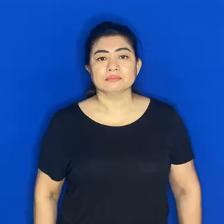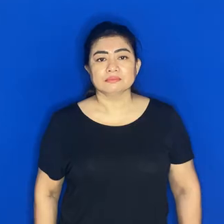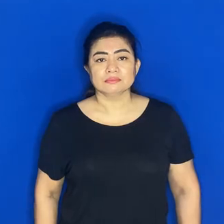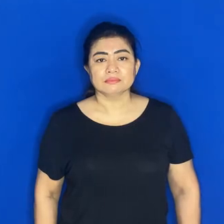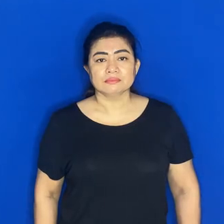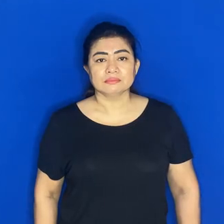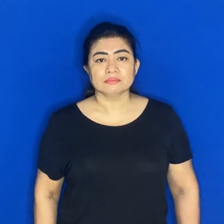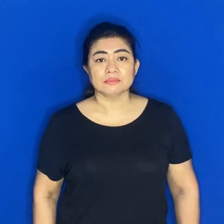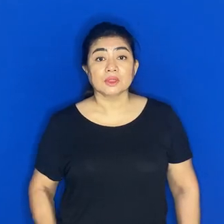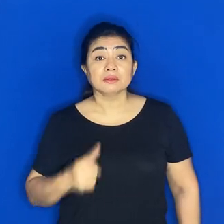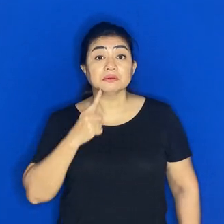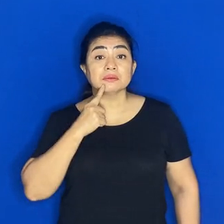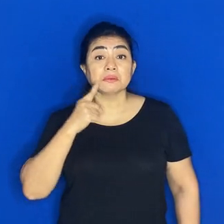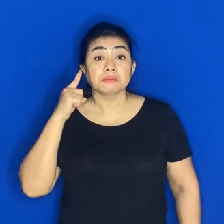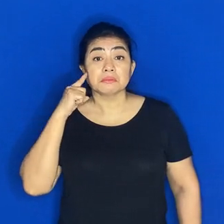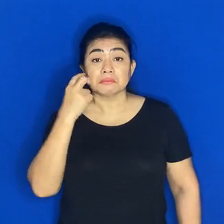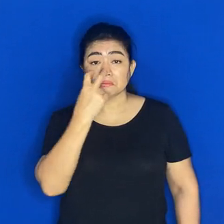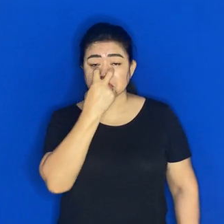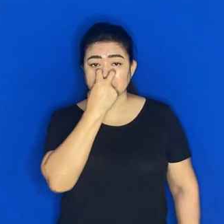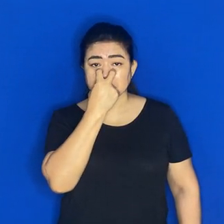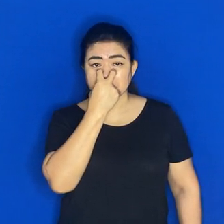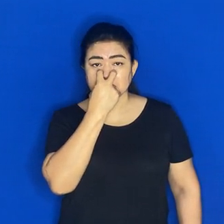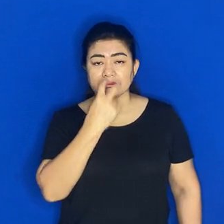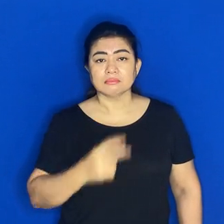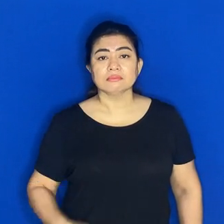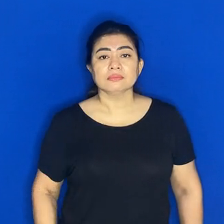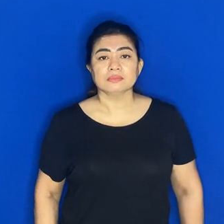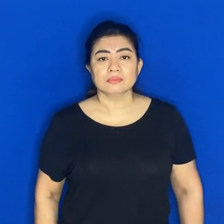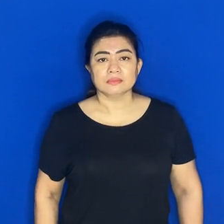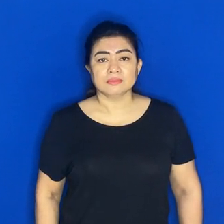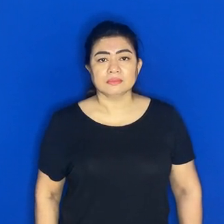deaf blind